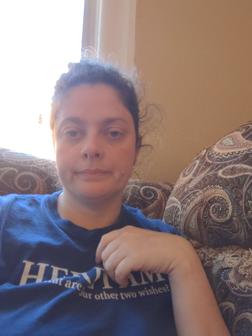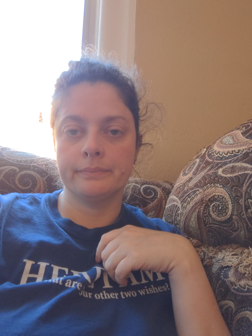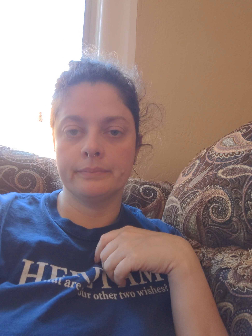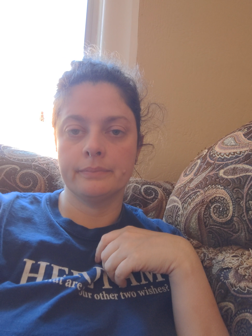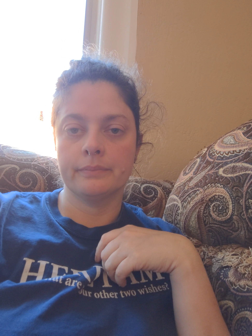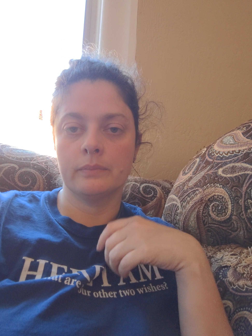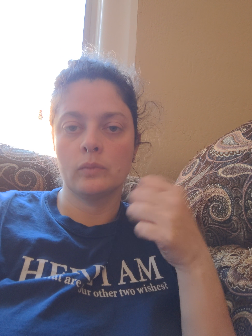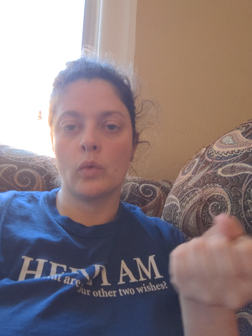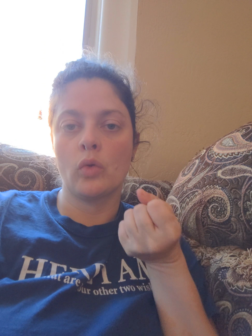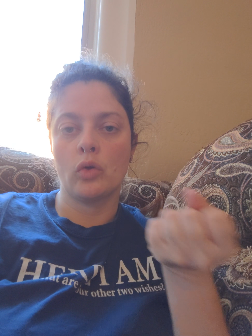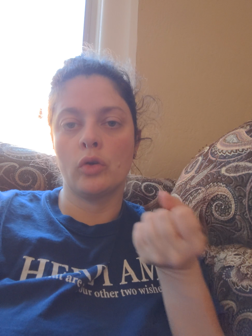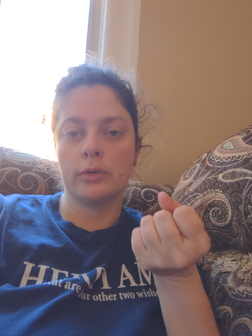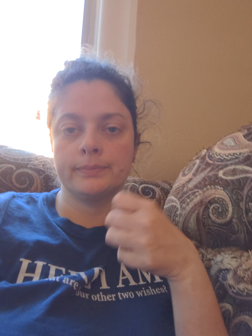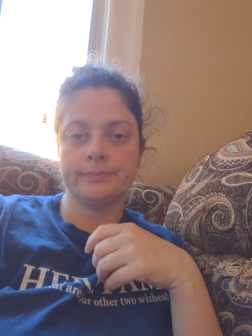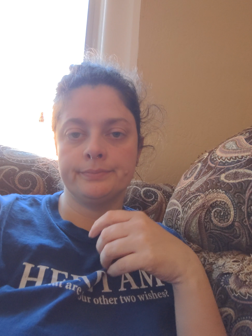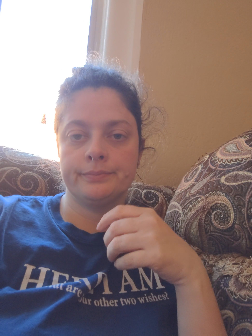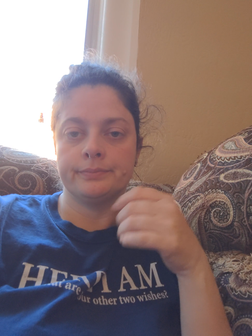drawer